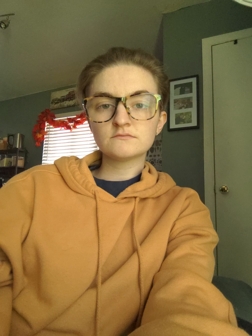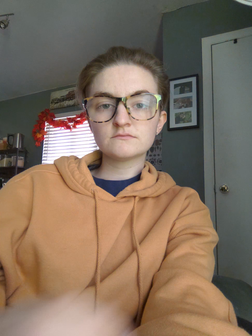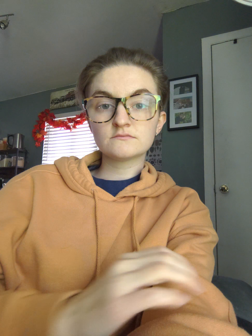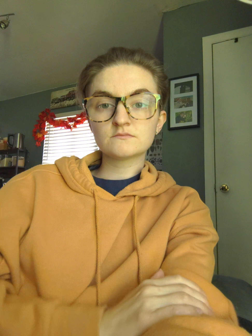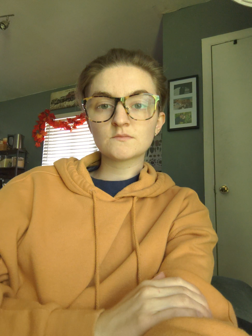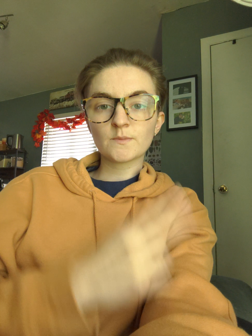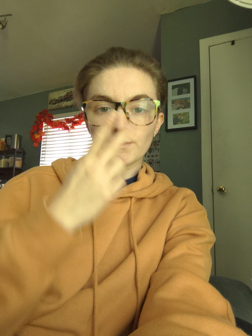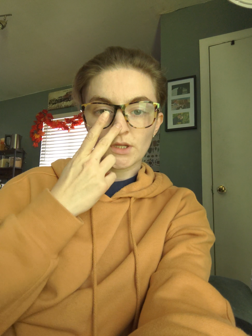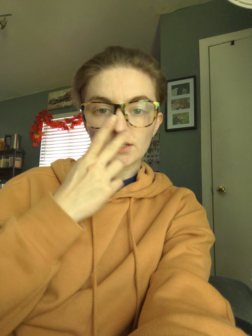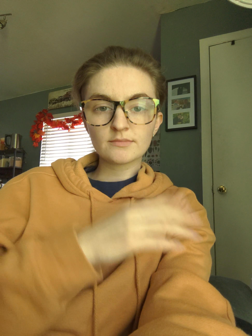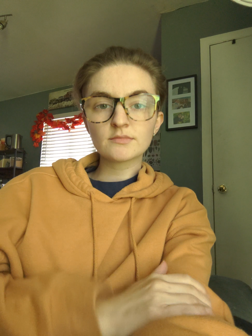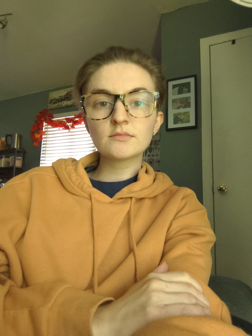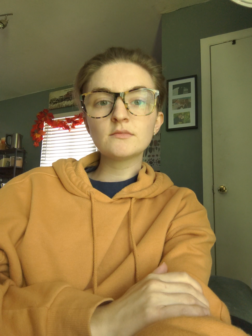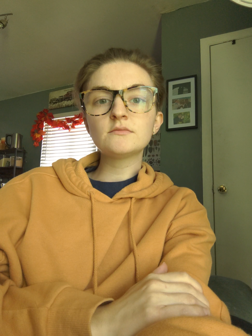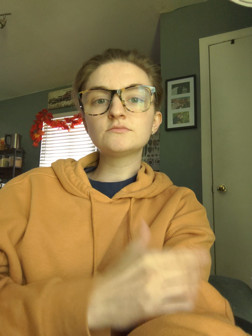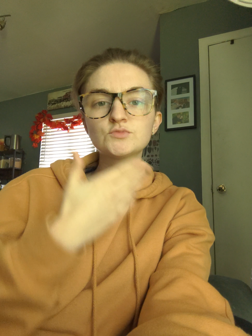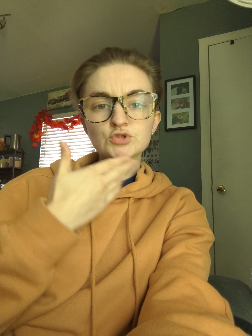penis